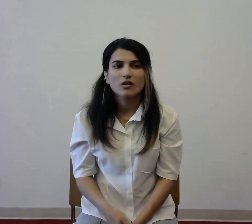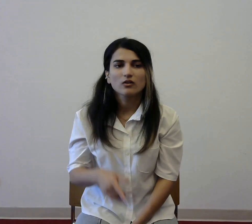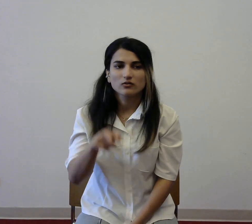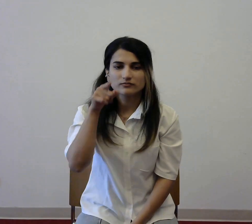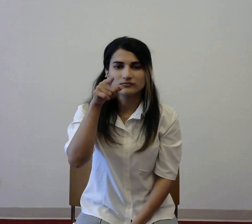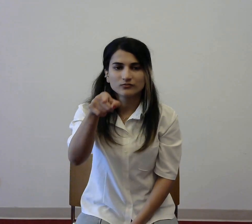siz